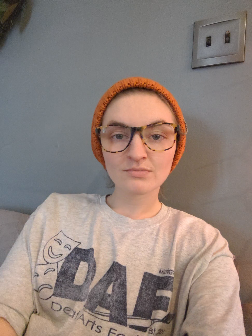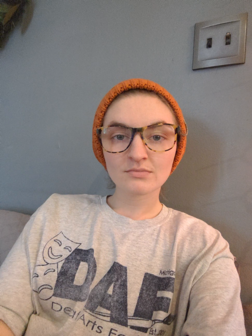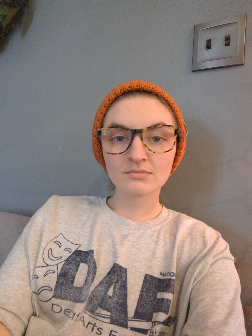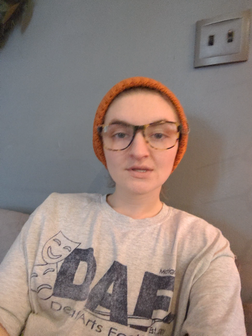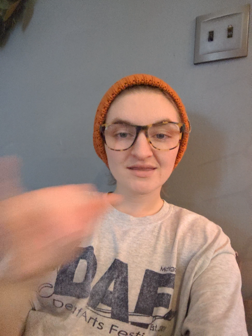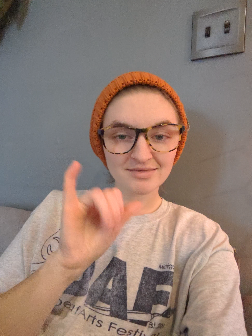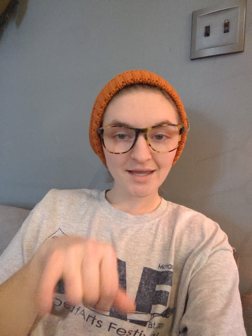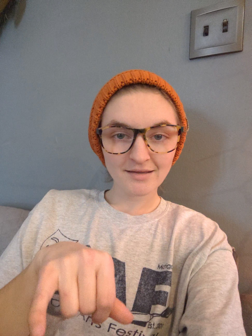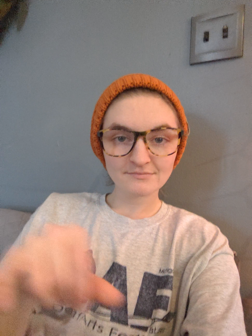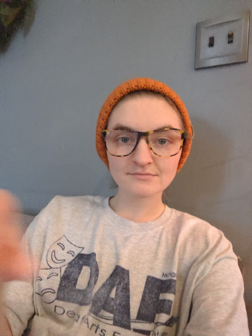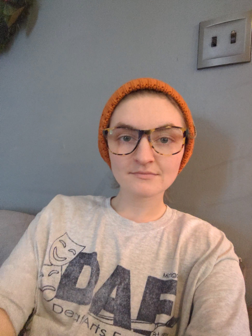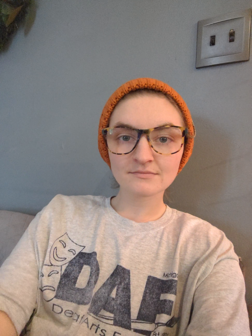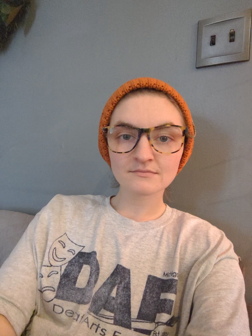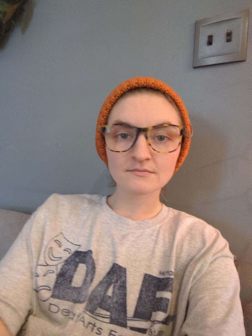that